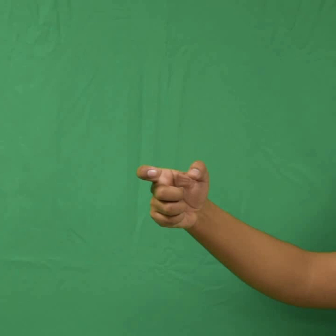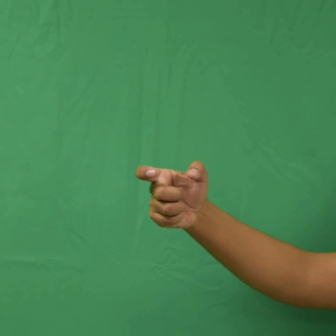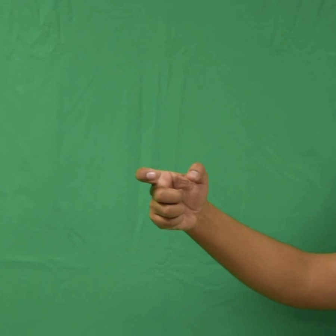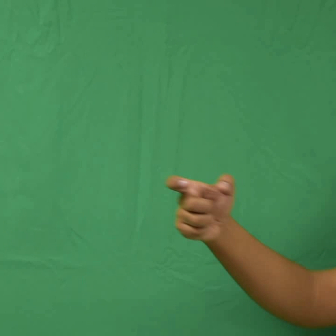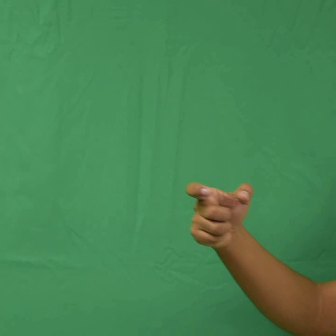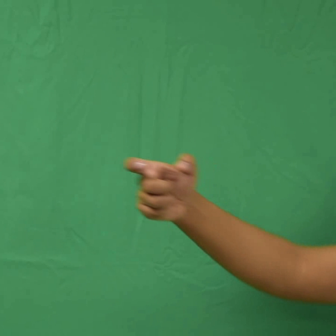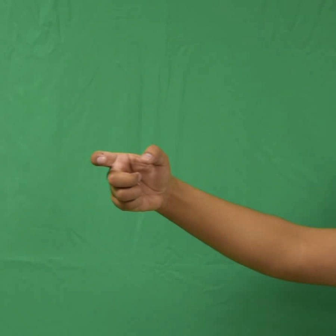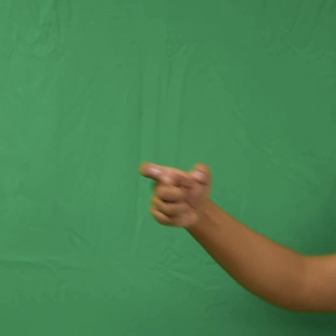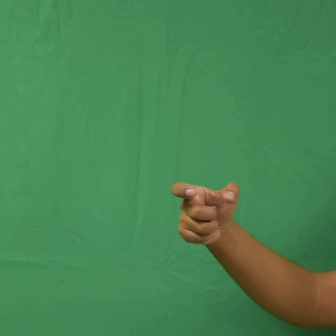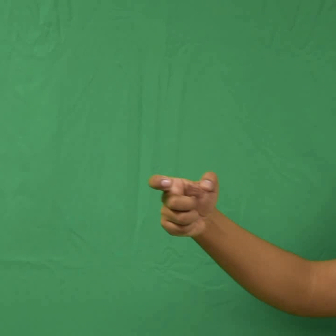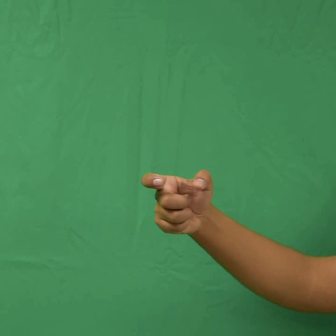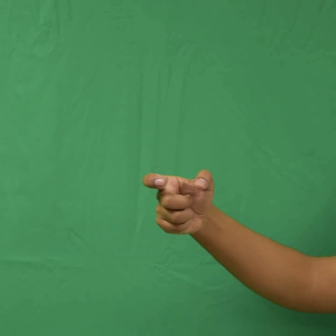X